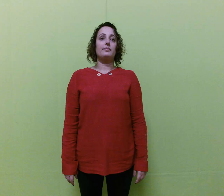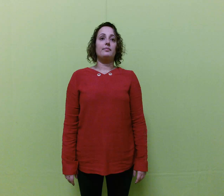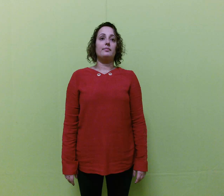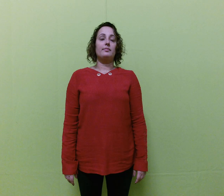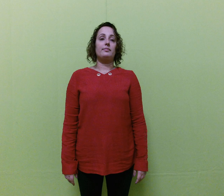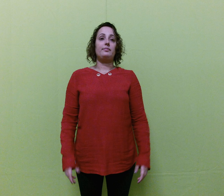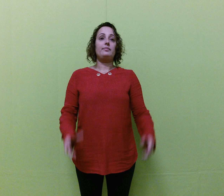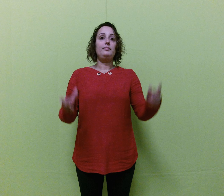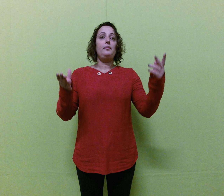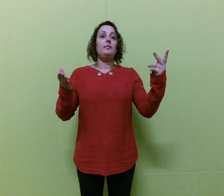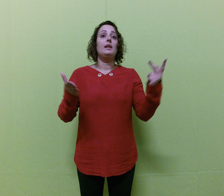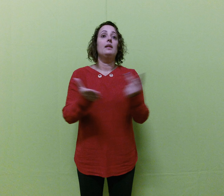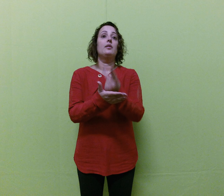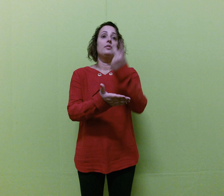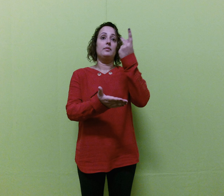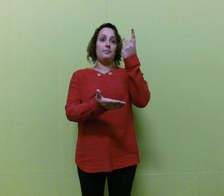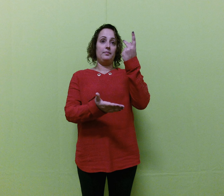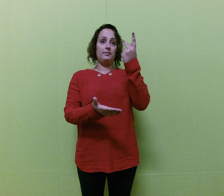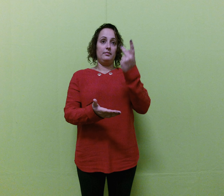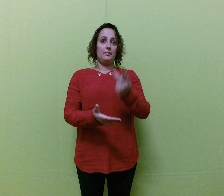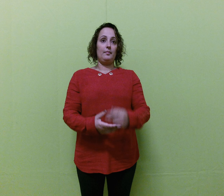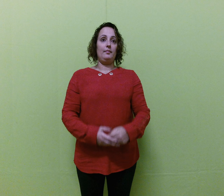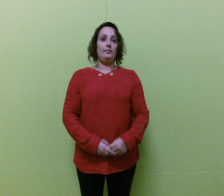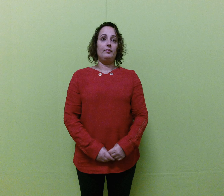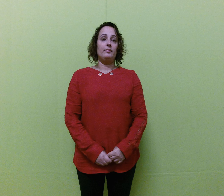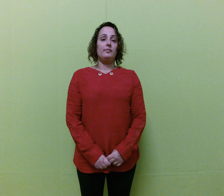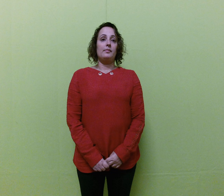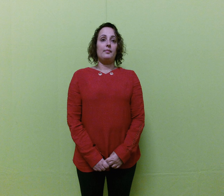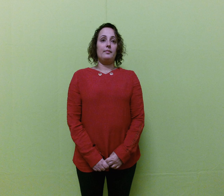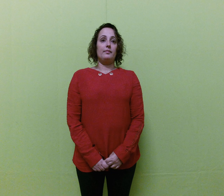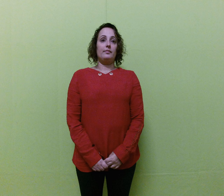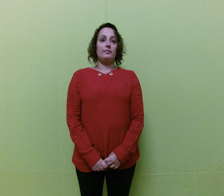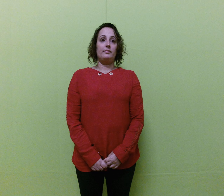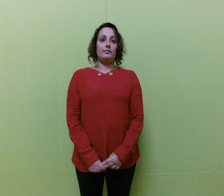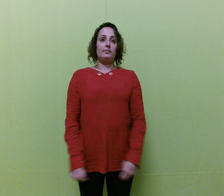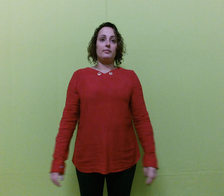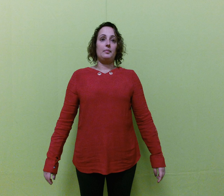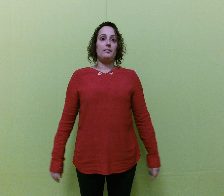acontecer